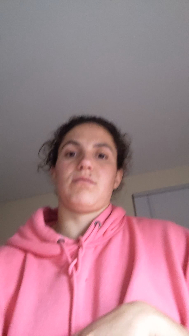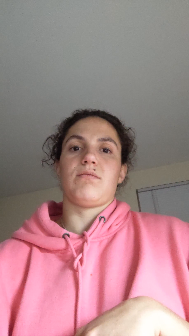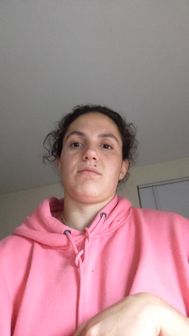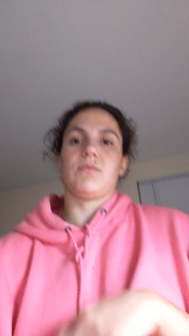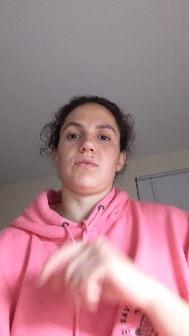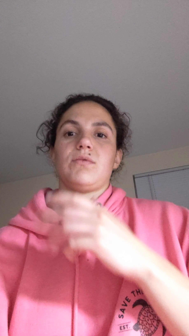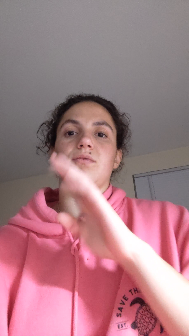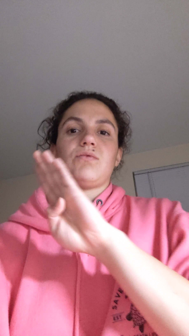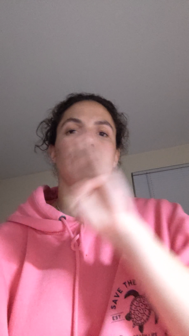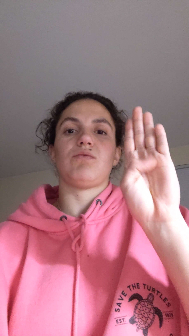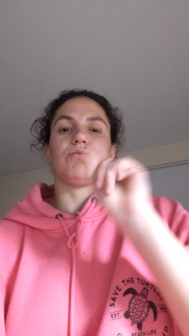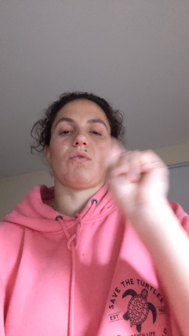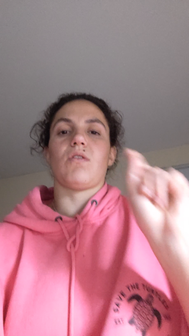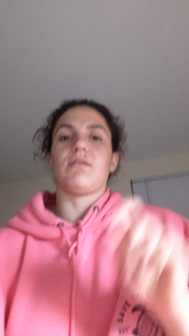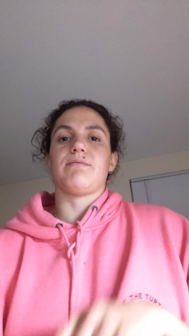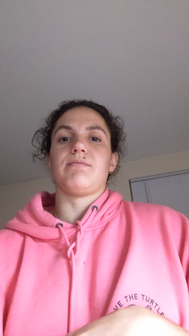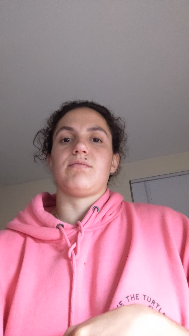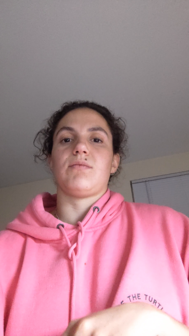chalk